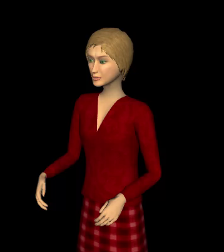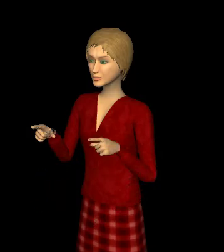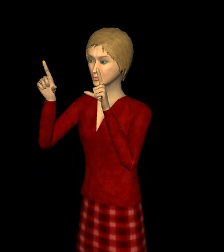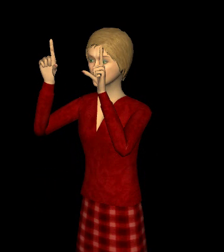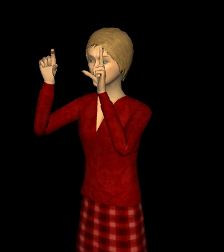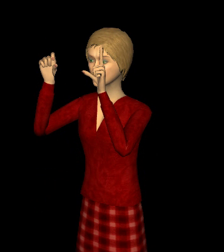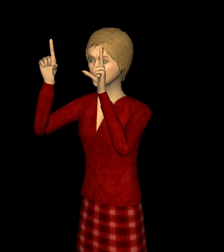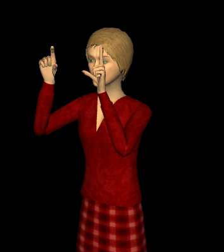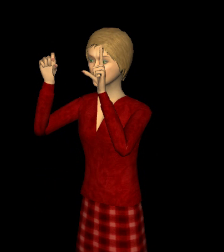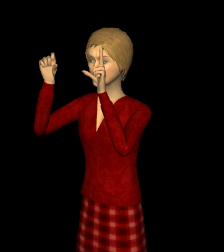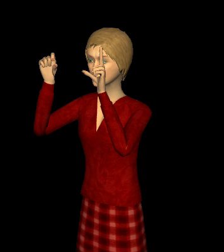كاميرا